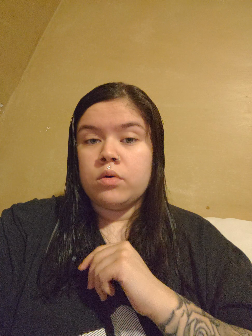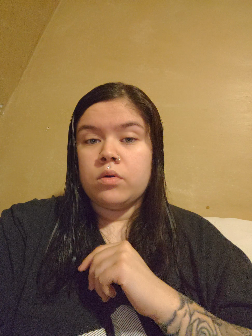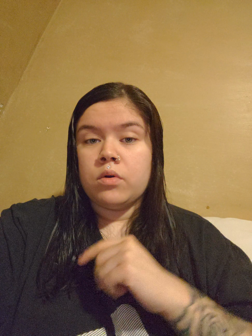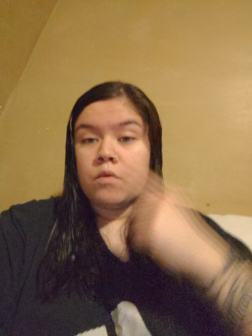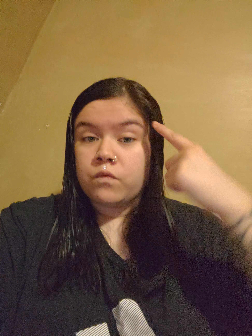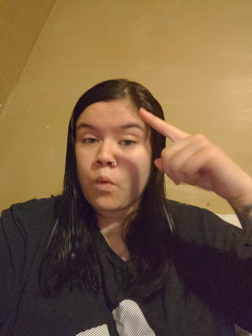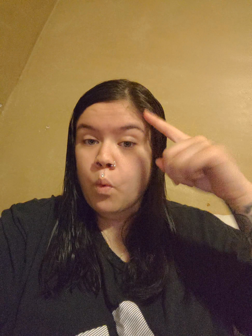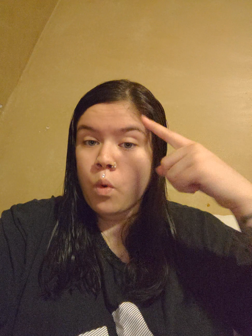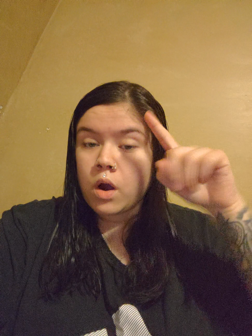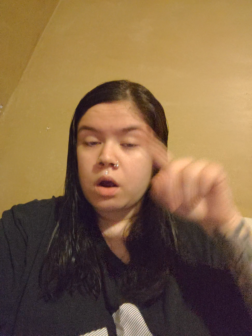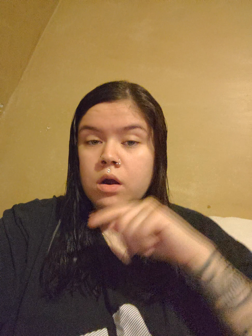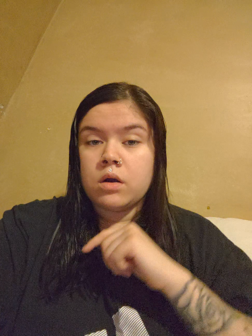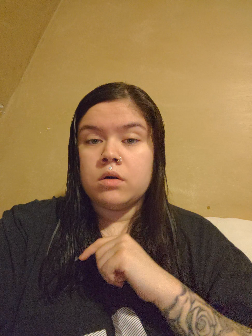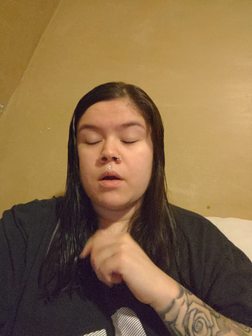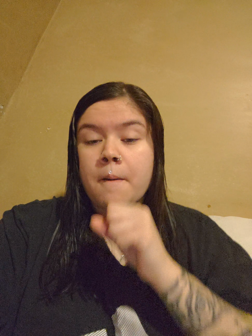for